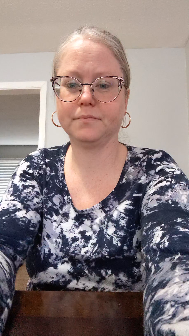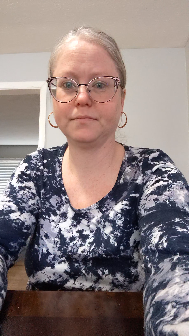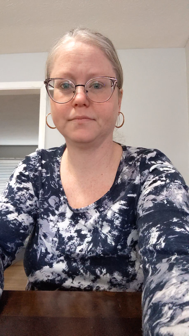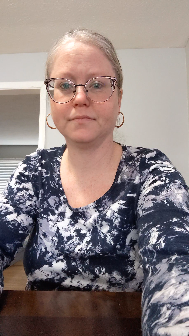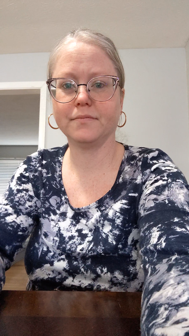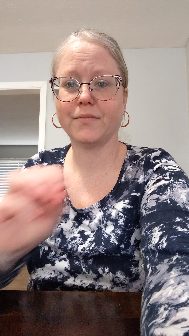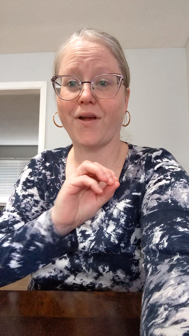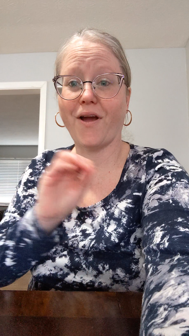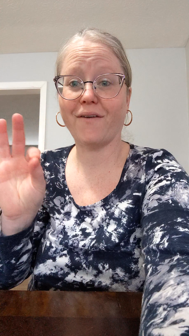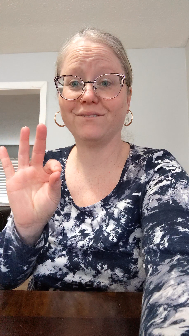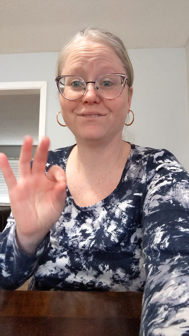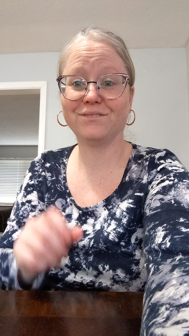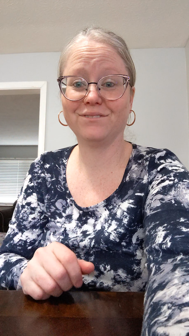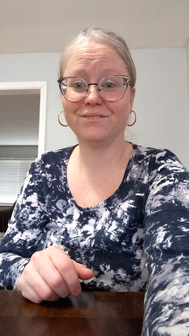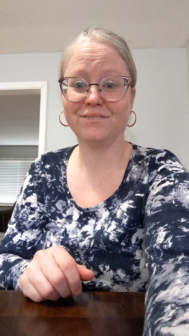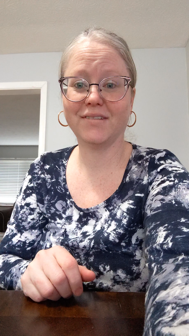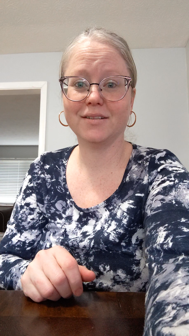off